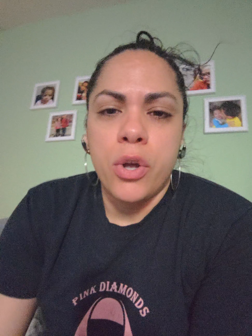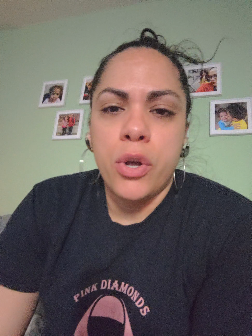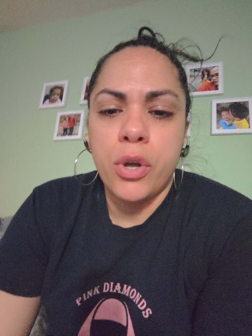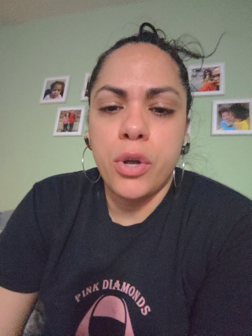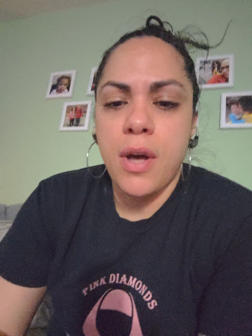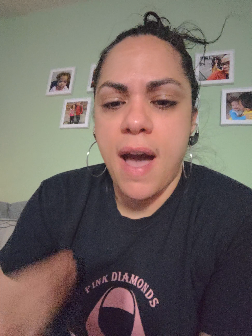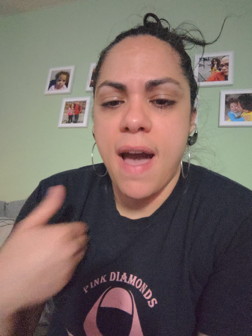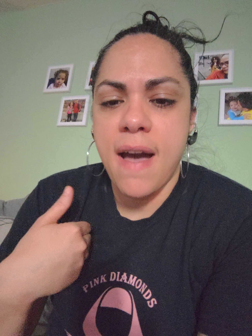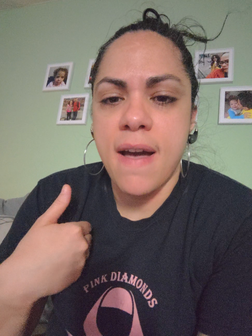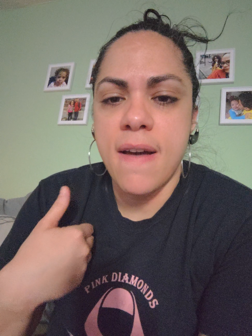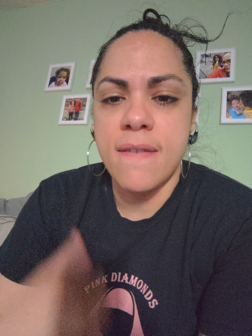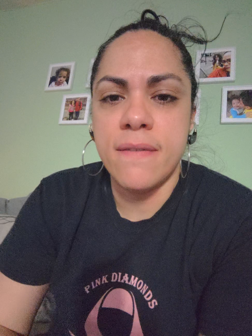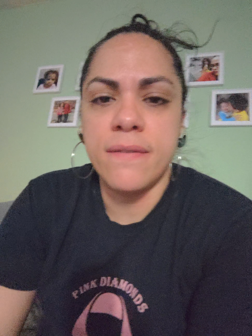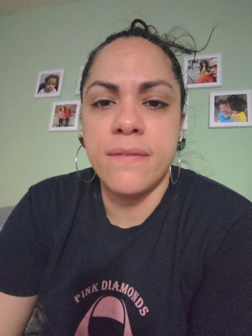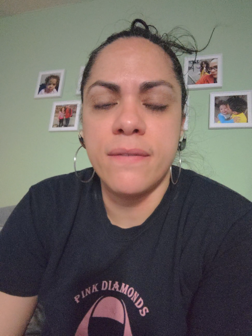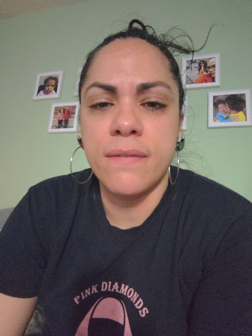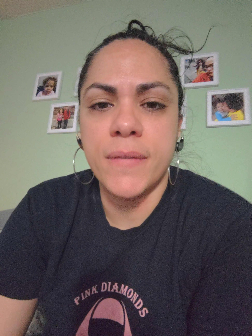have